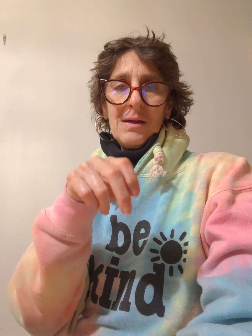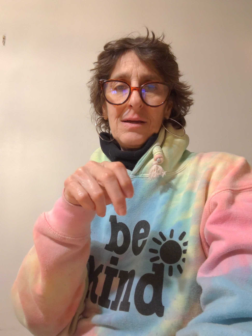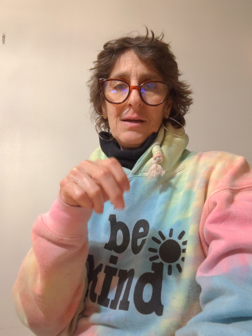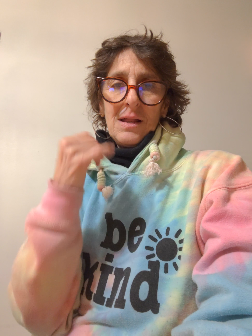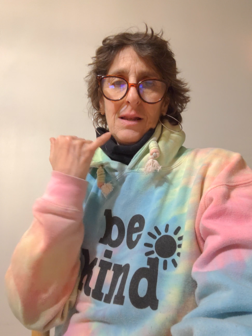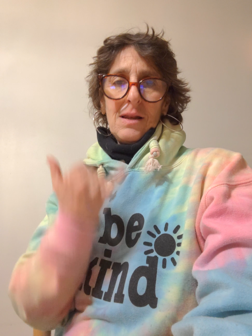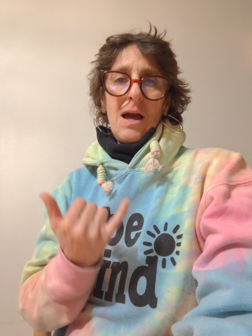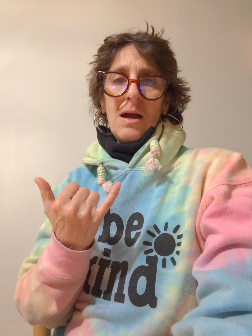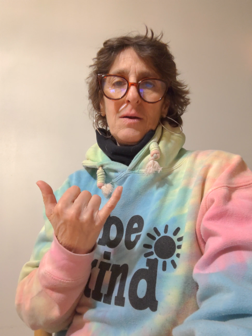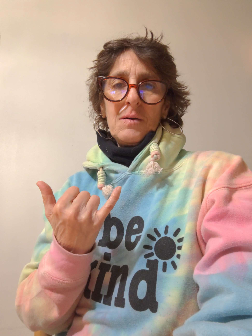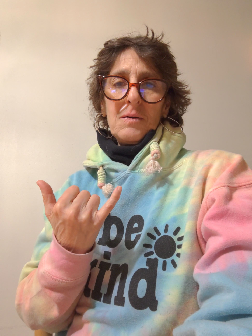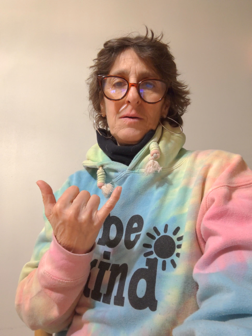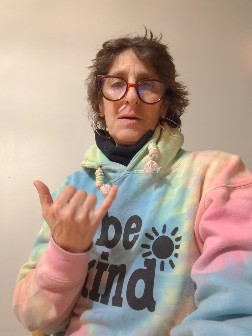now